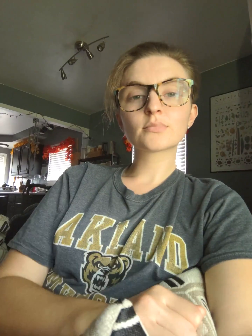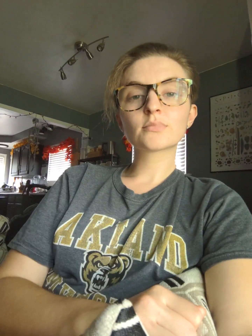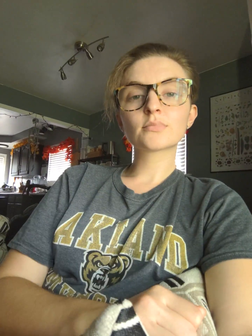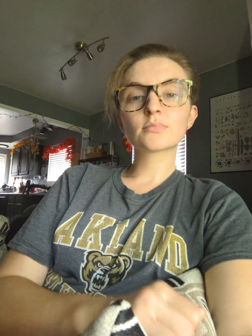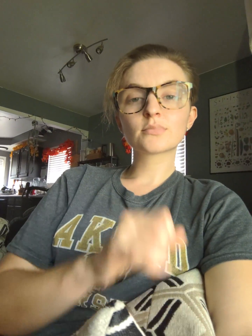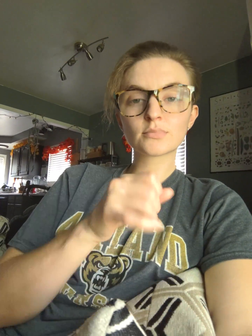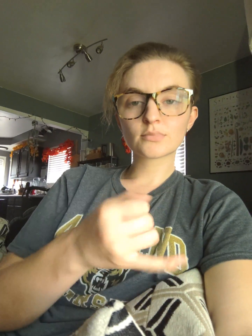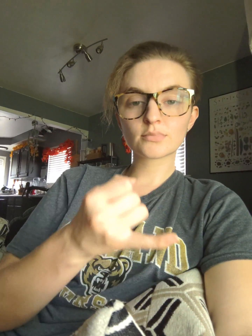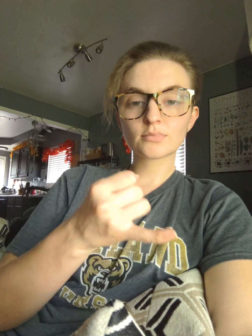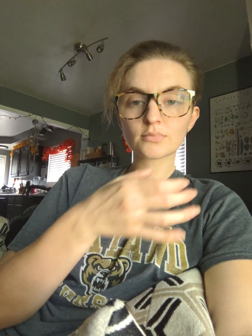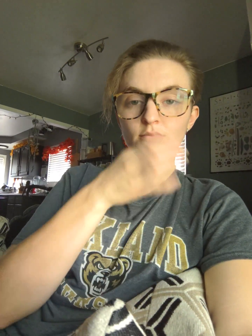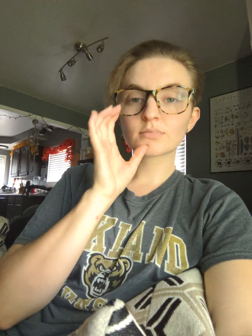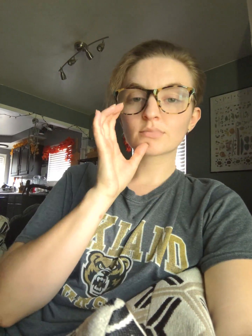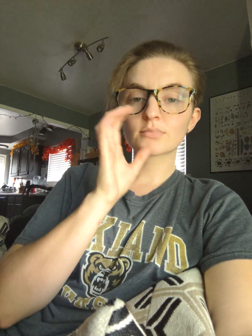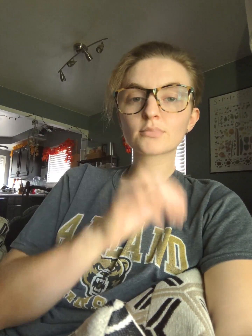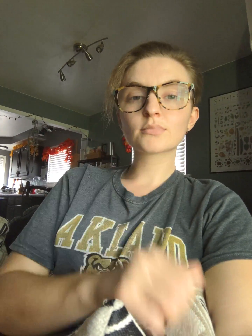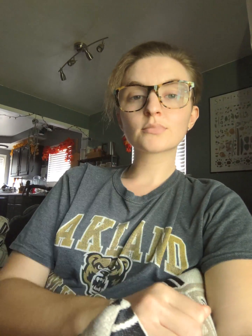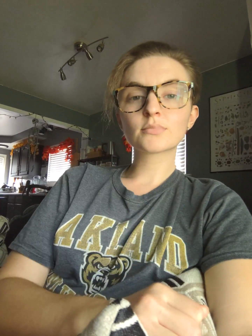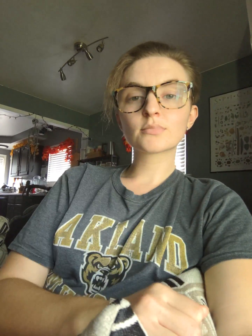juice